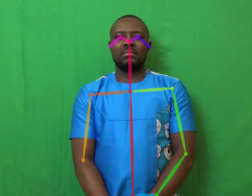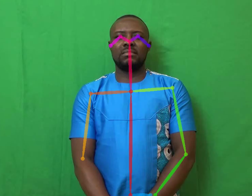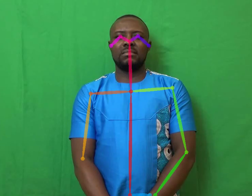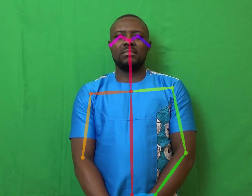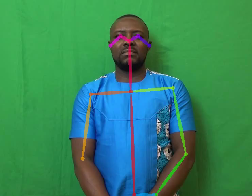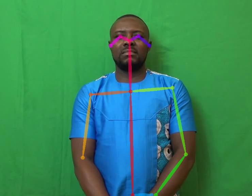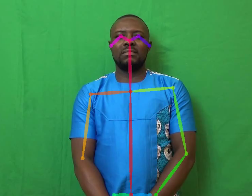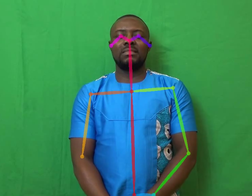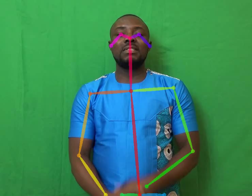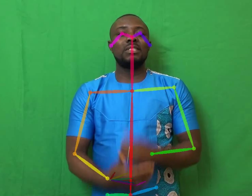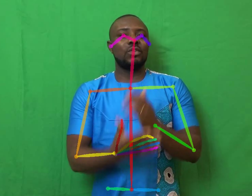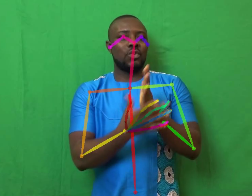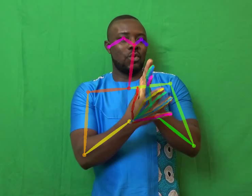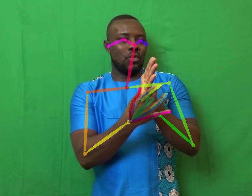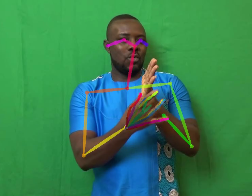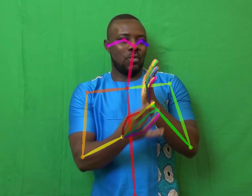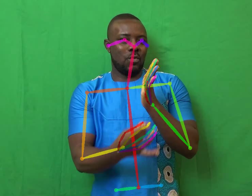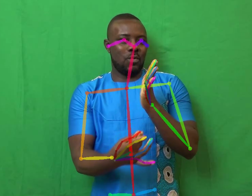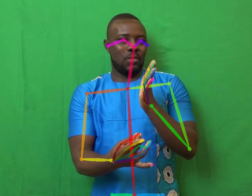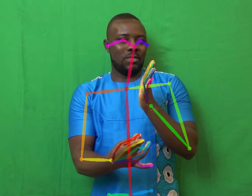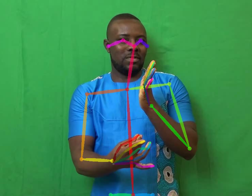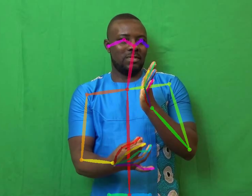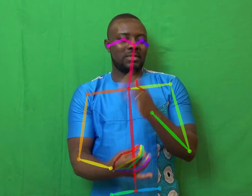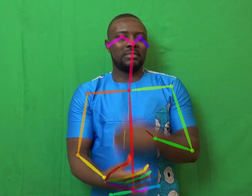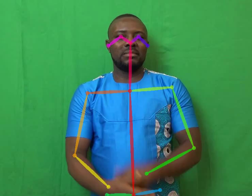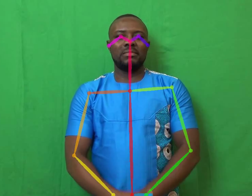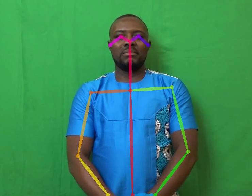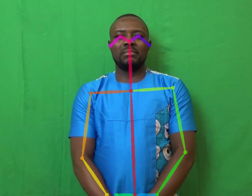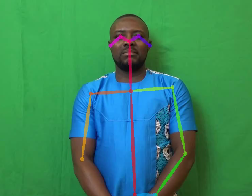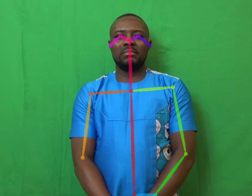oil